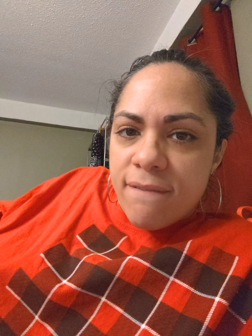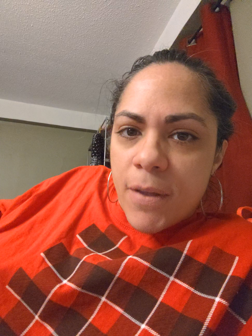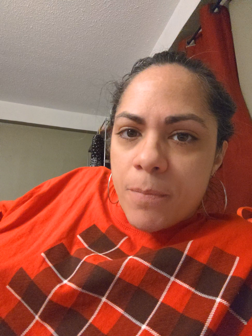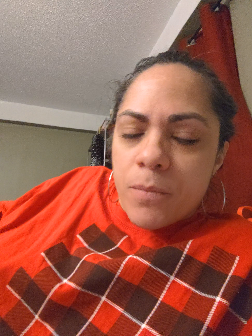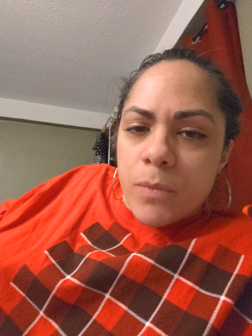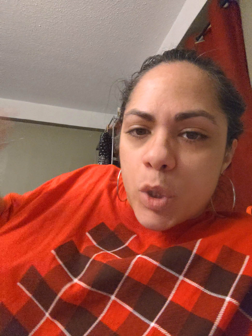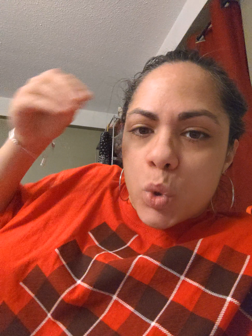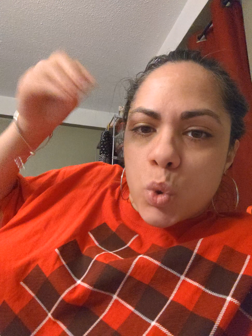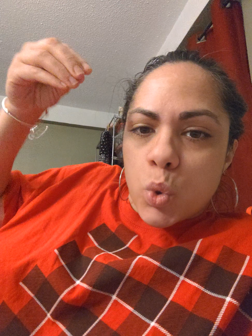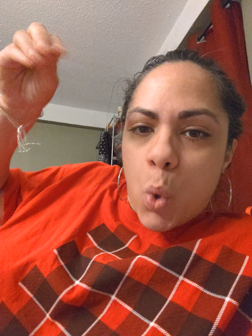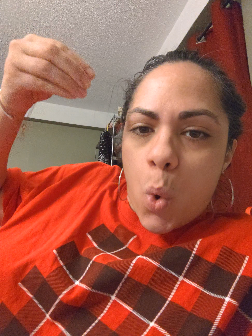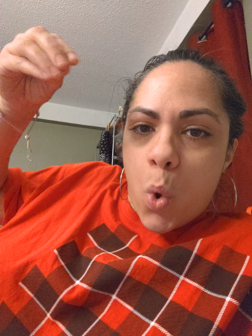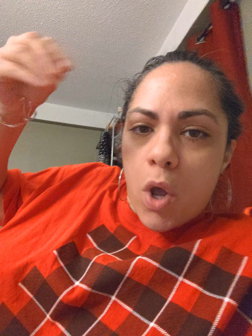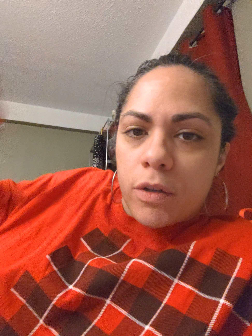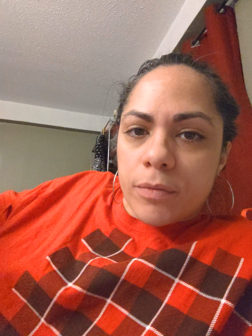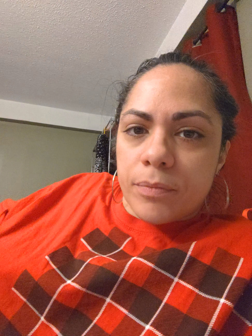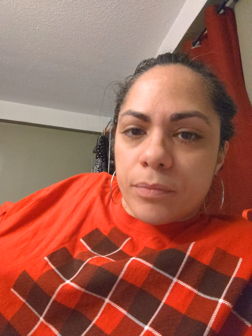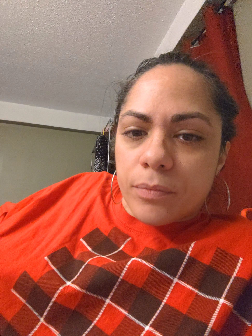store